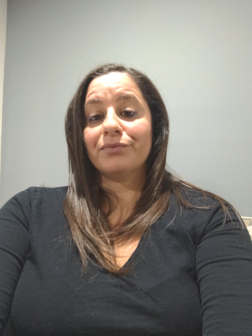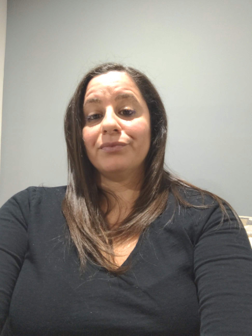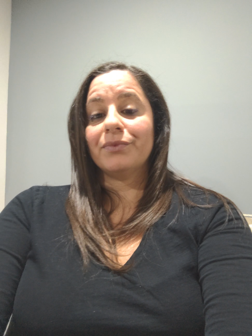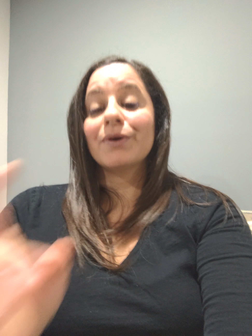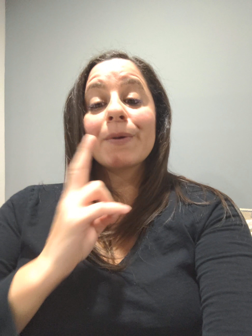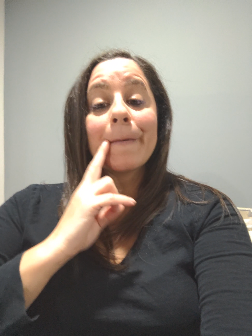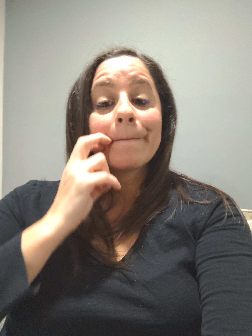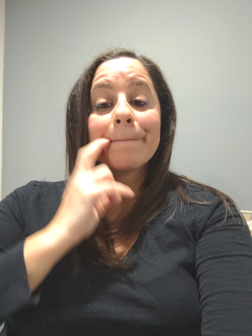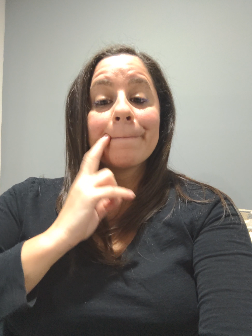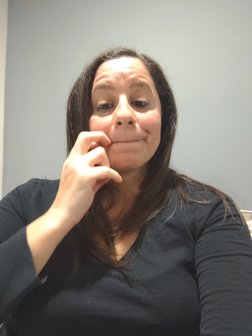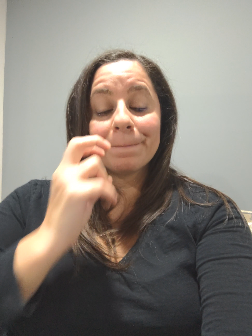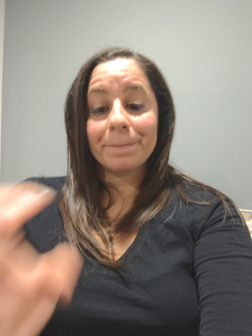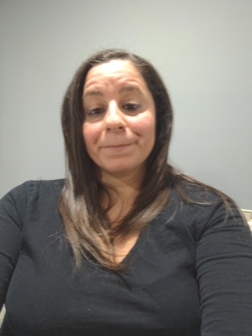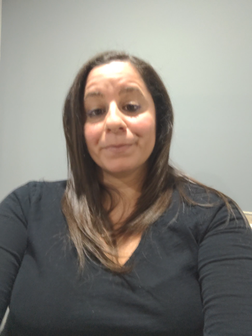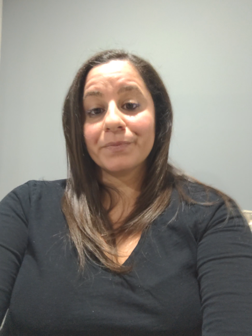gum